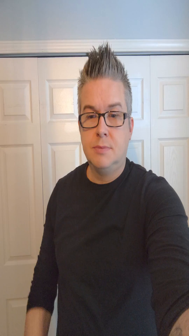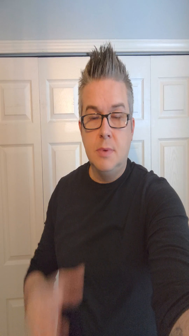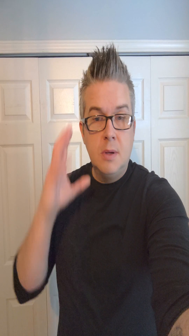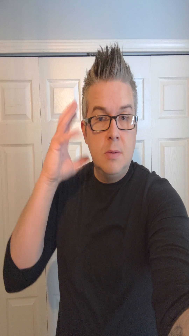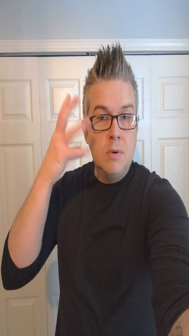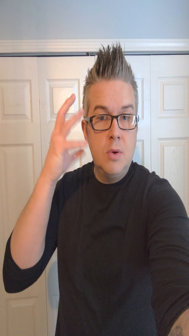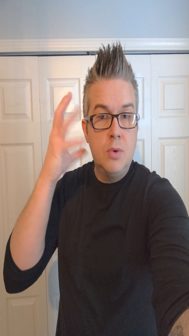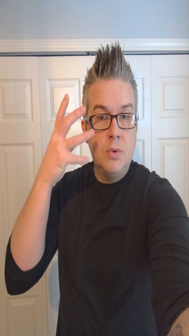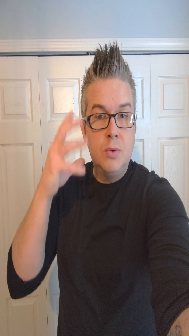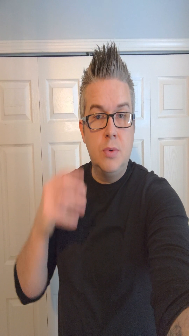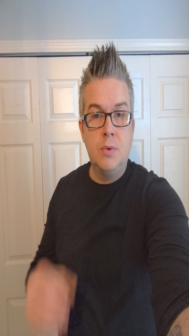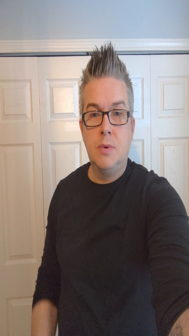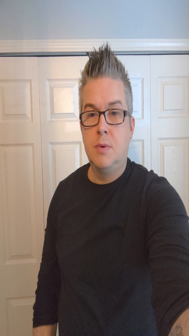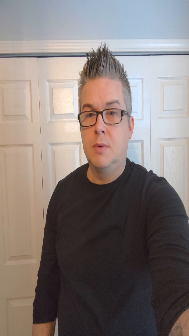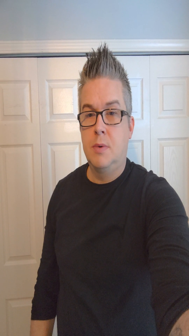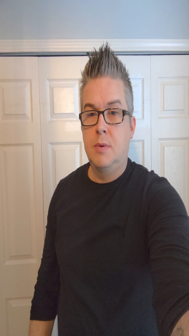radio